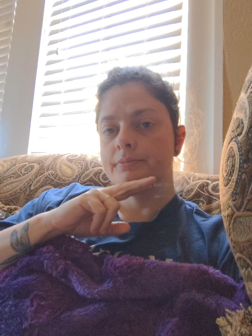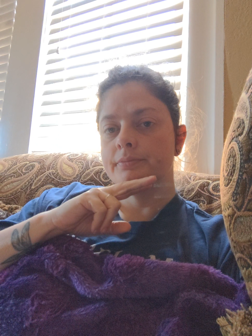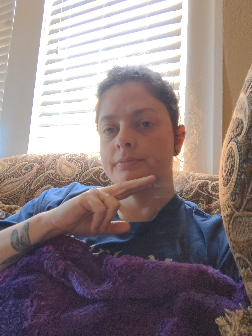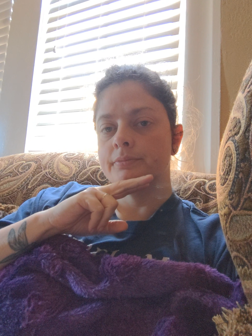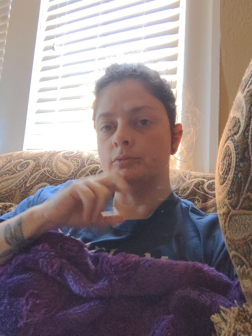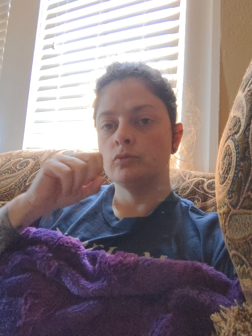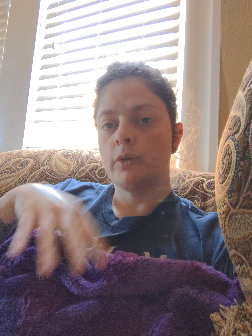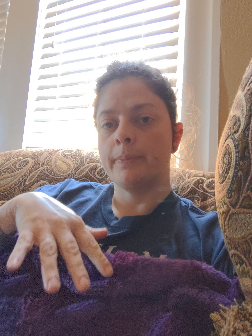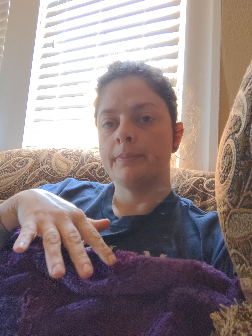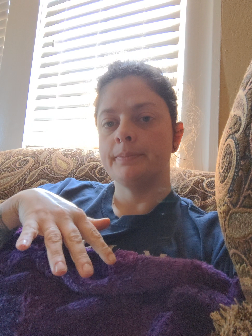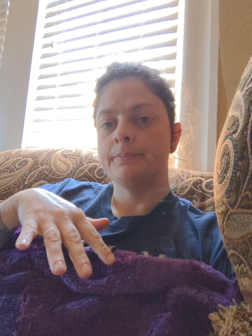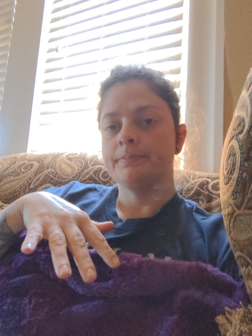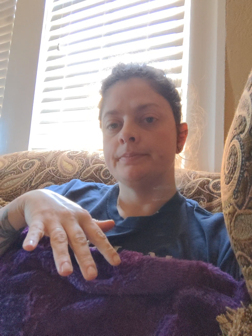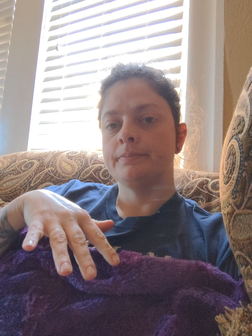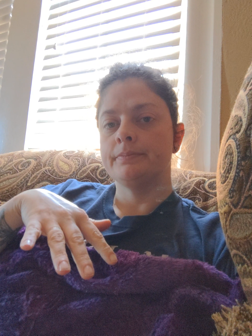drop